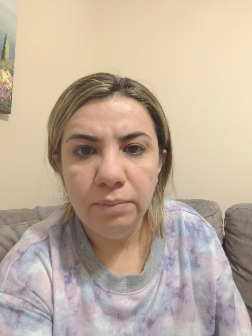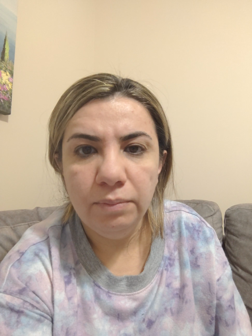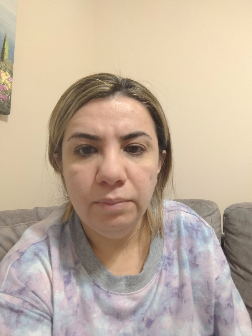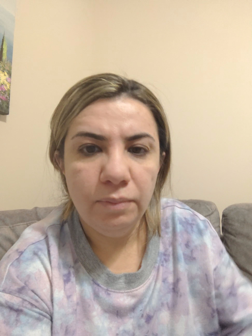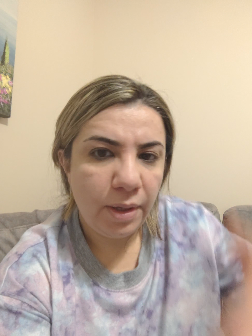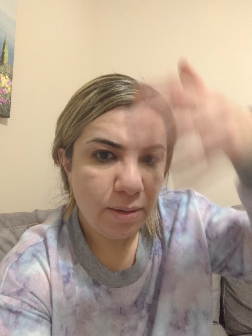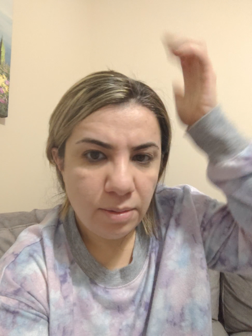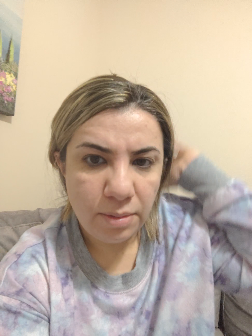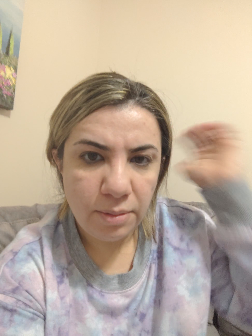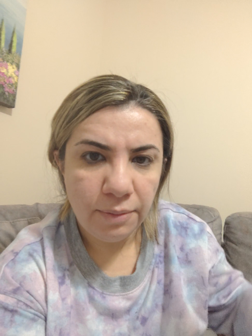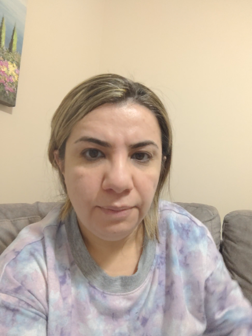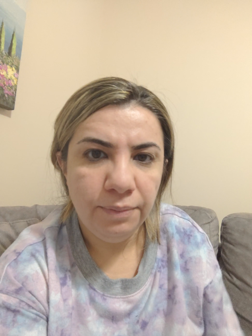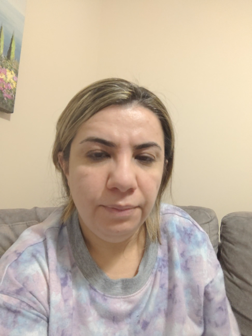lion